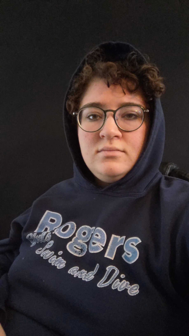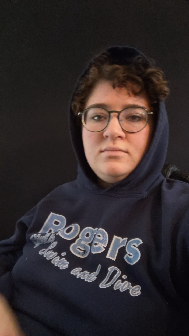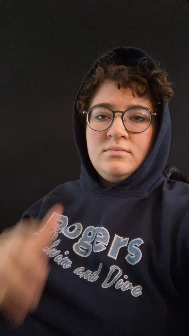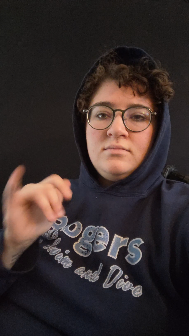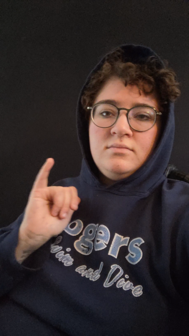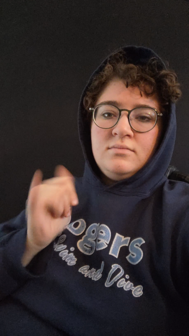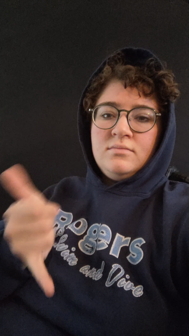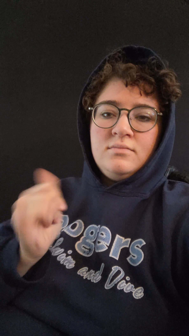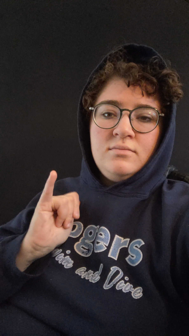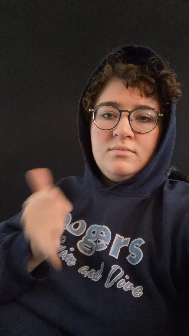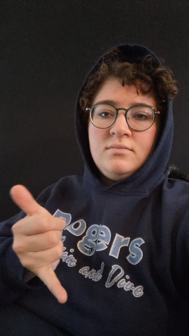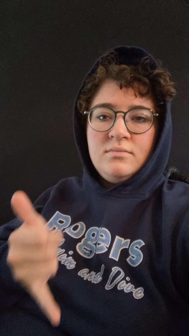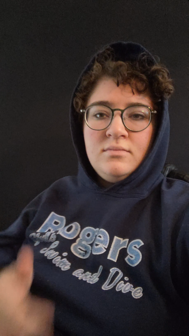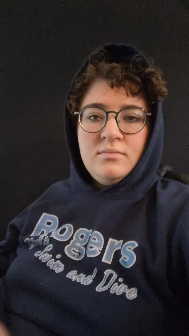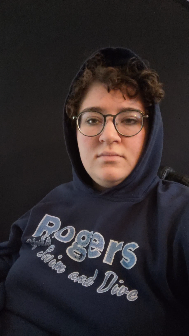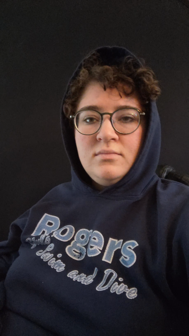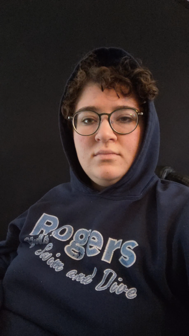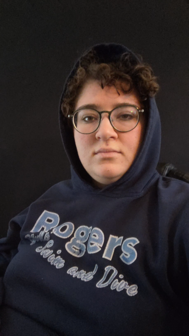rocking chair